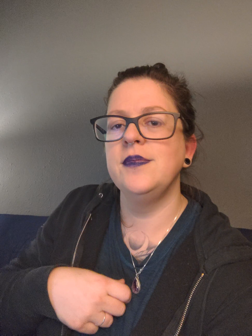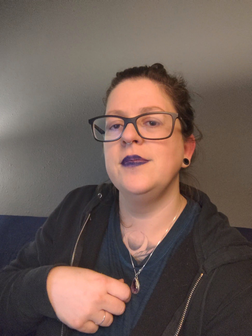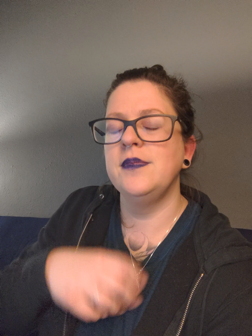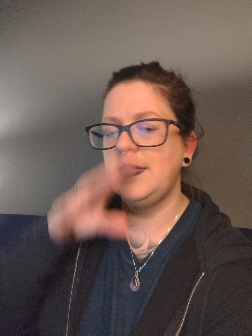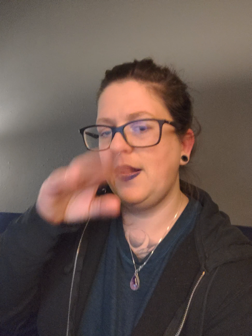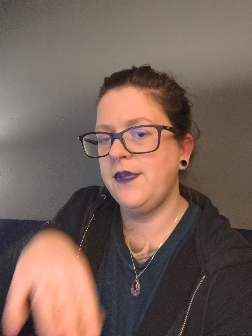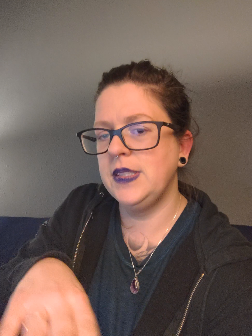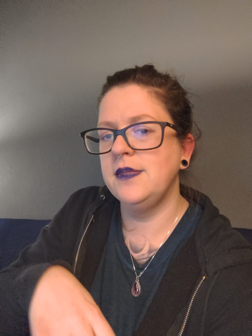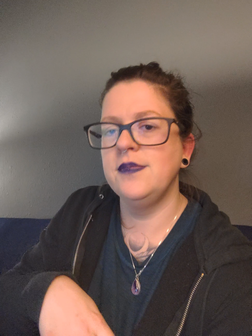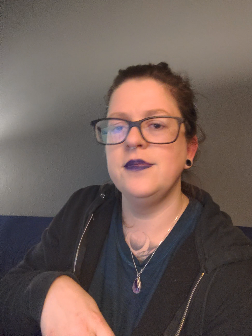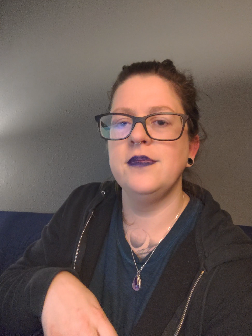elephant